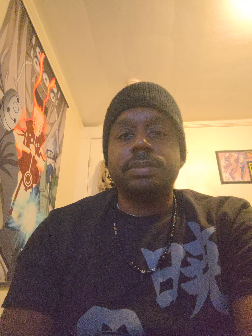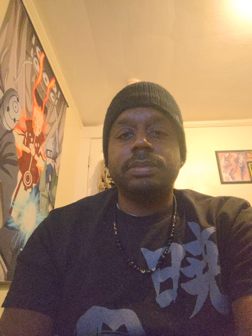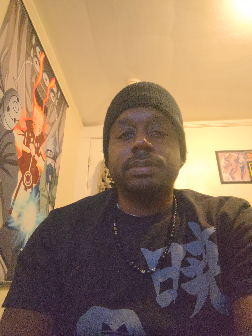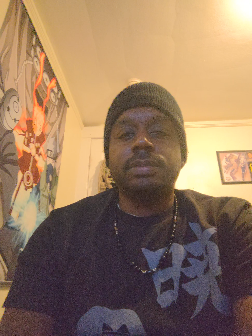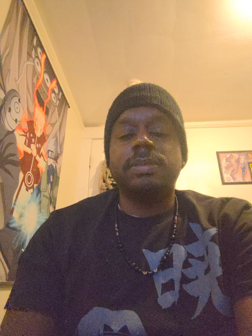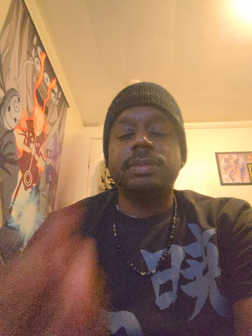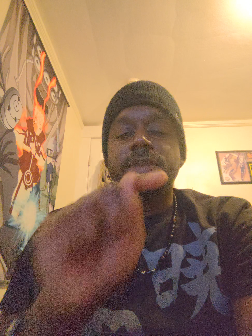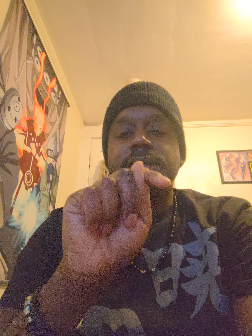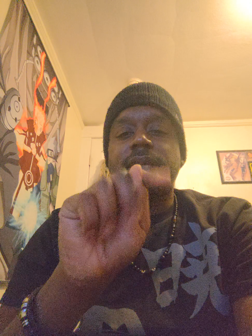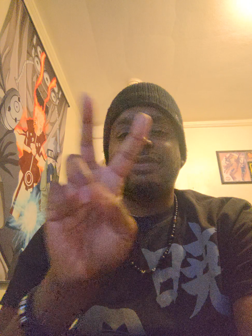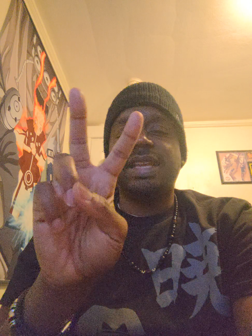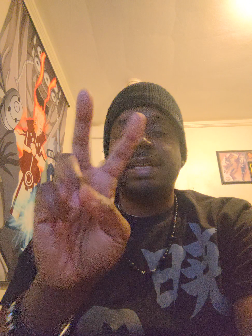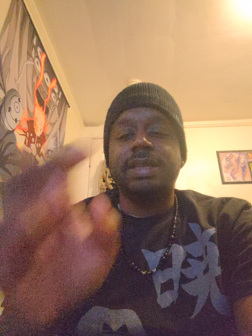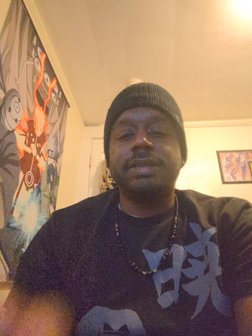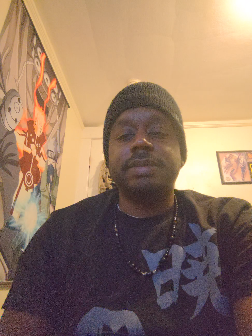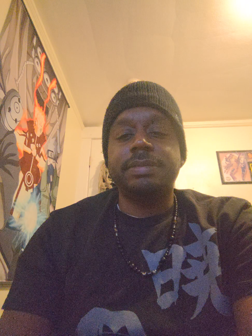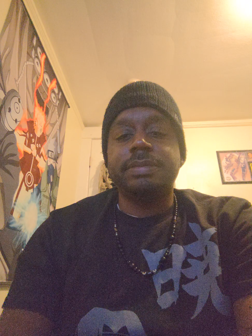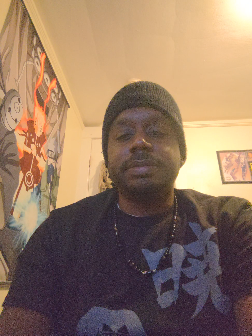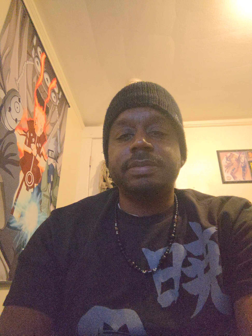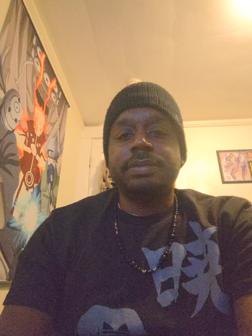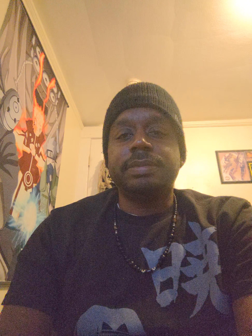TV